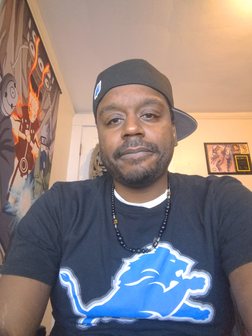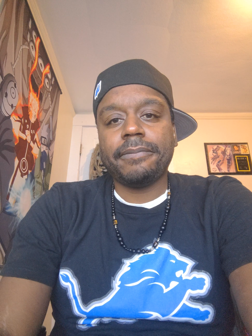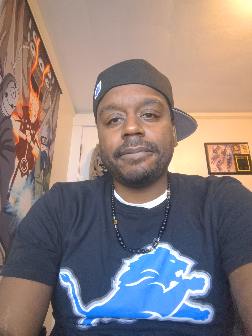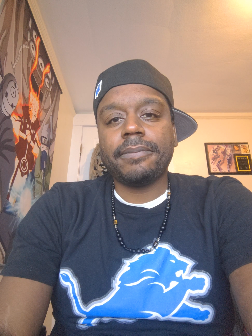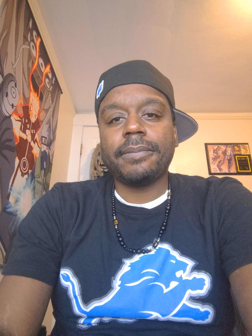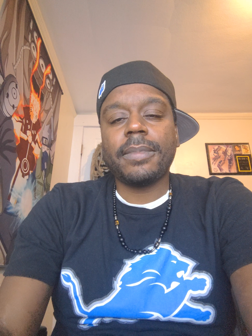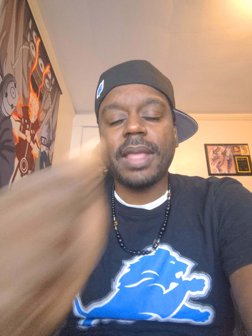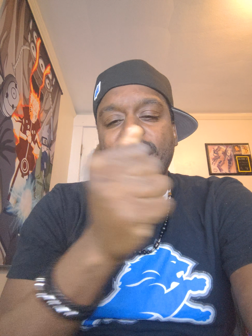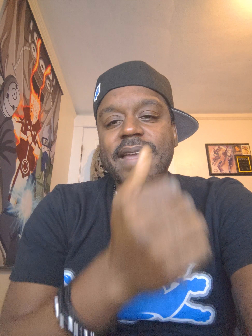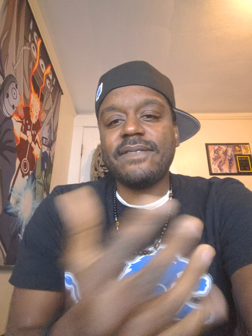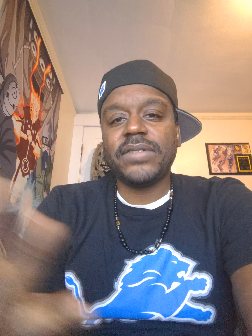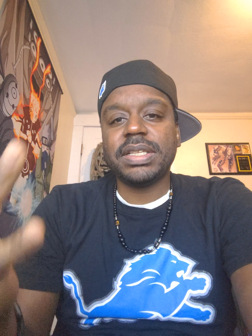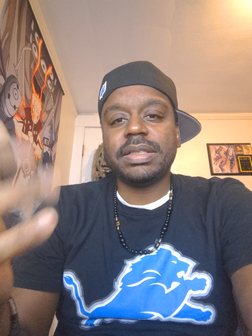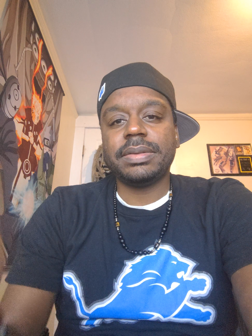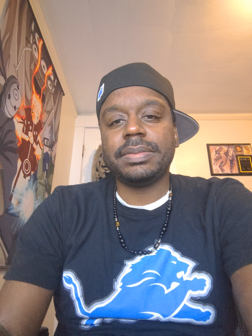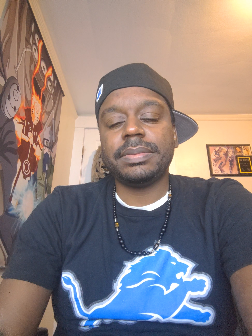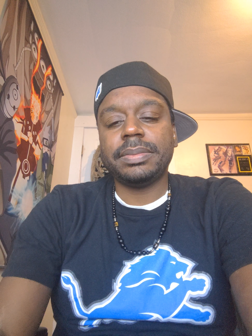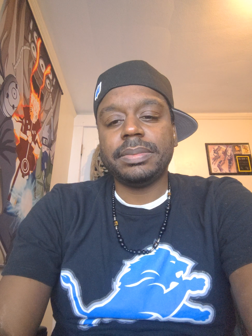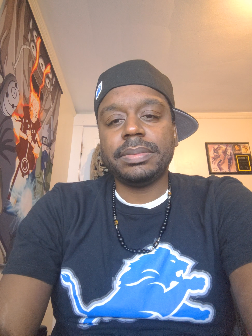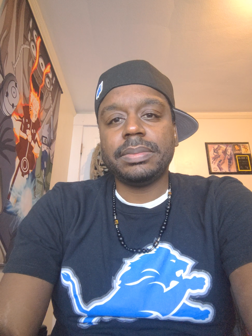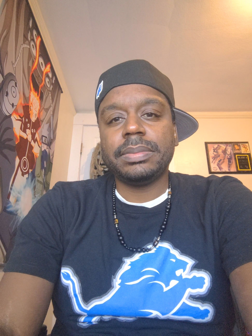every